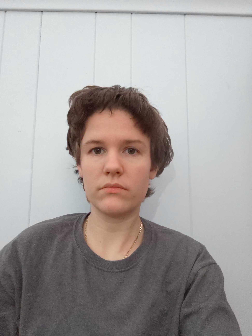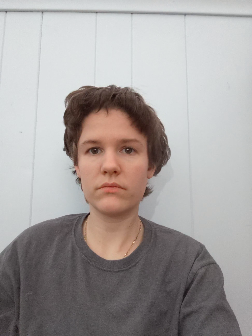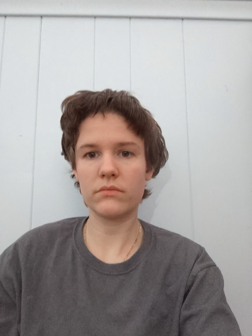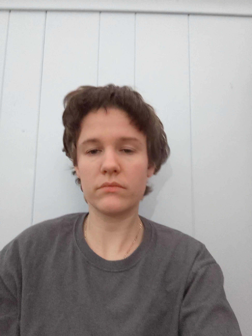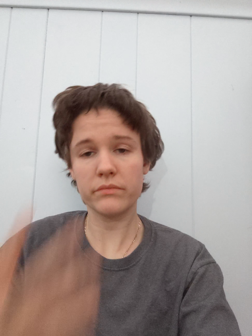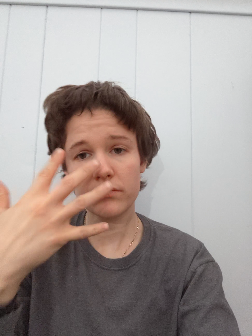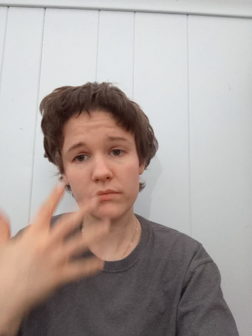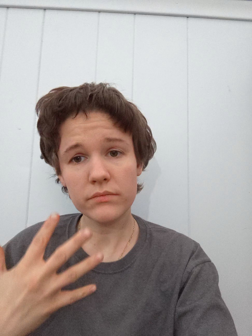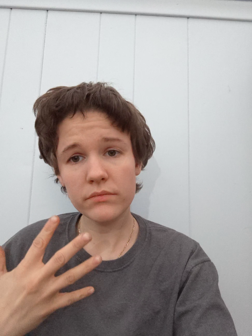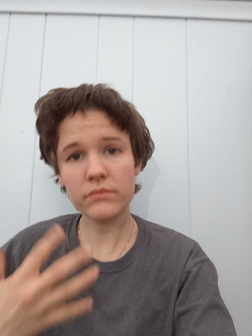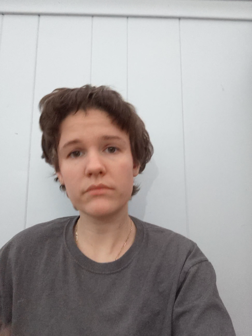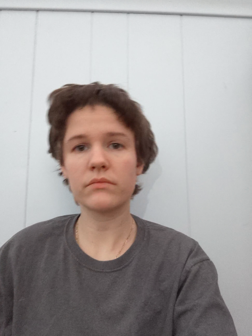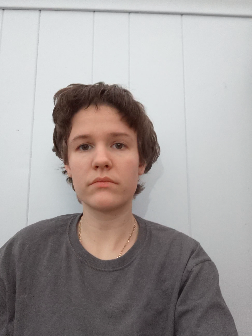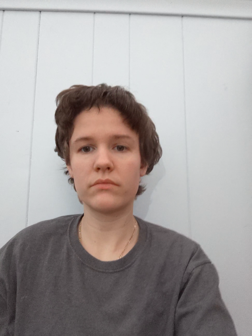sad